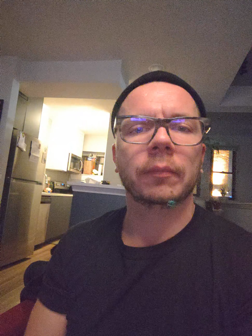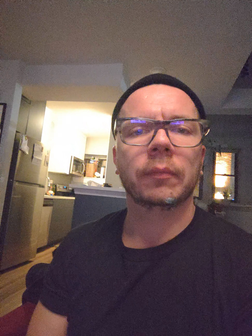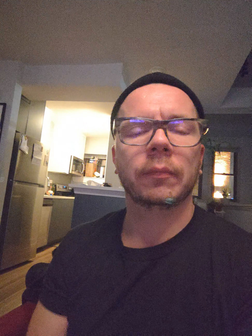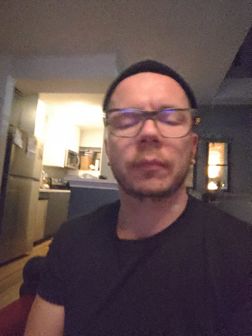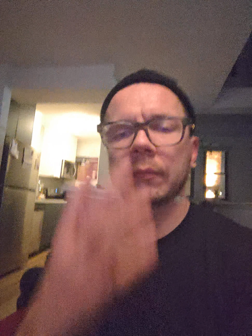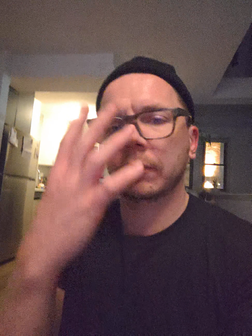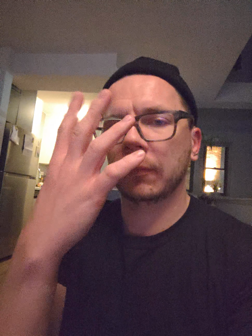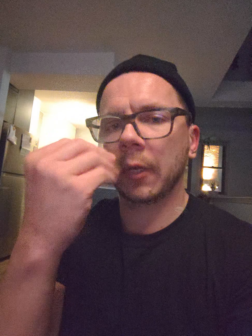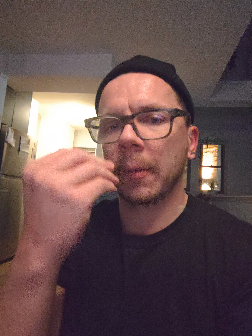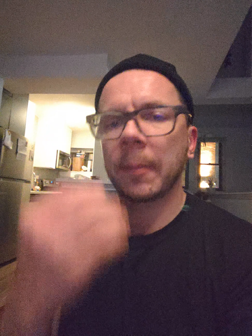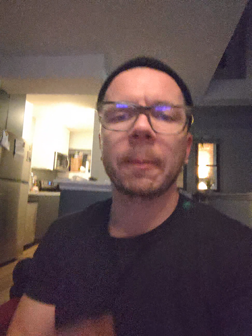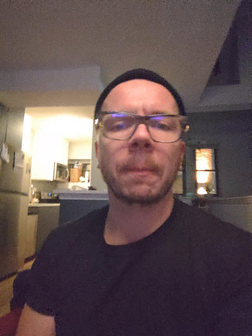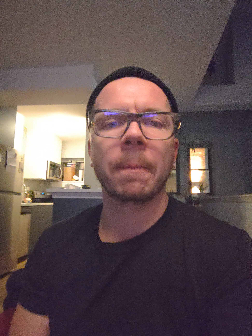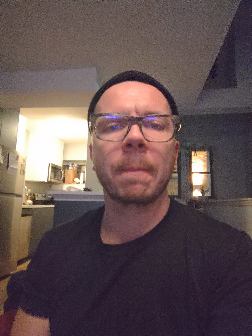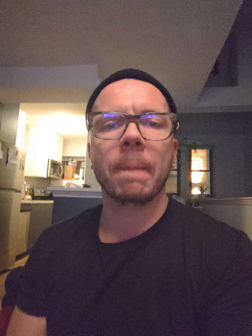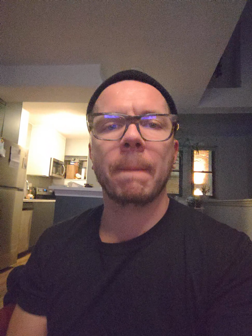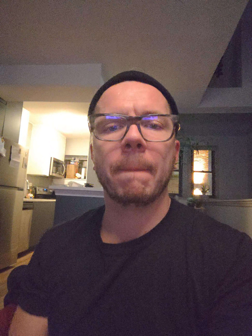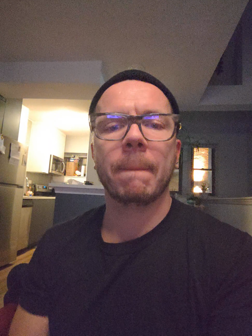sleep